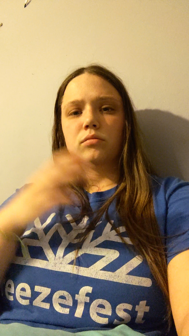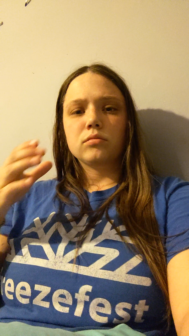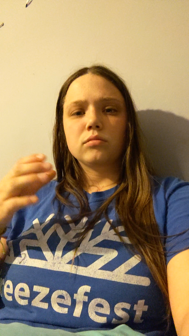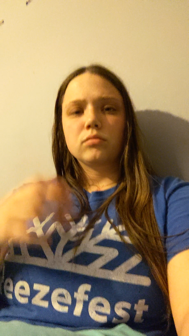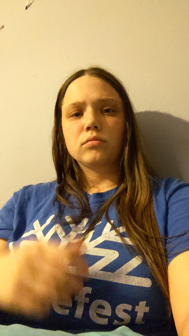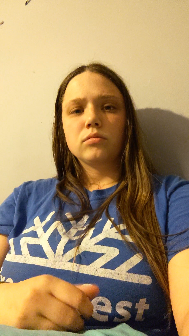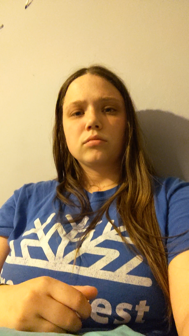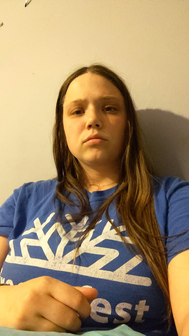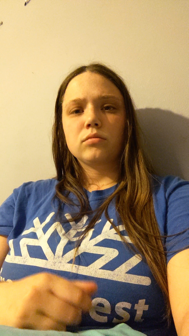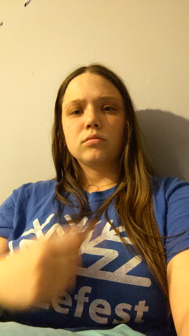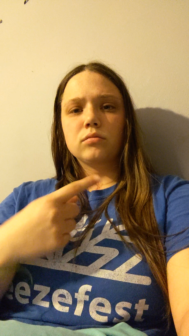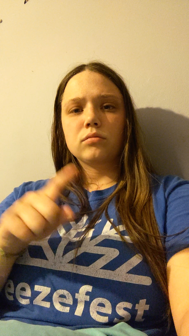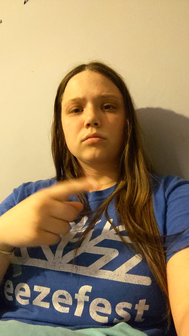knife